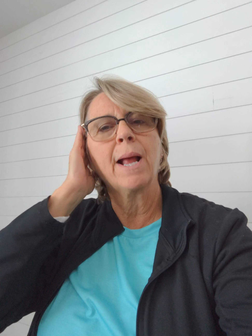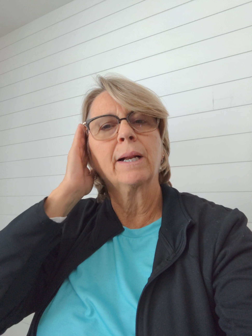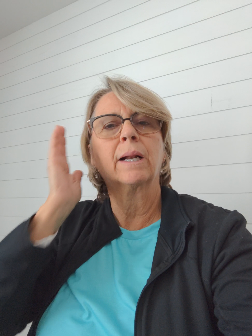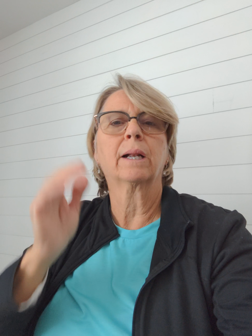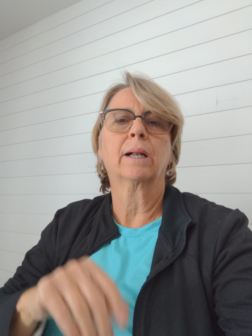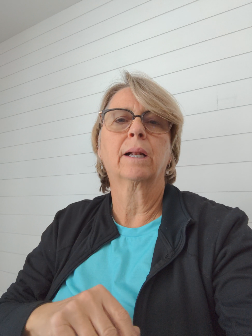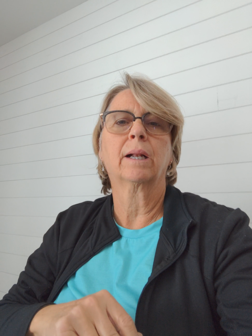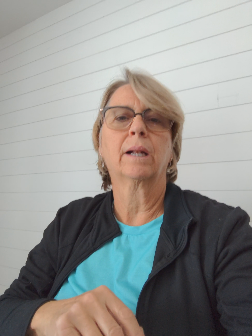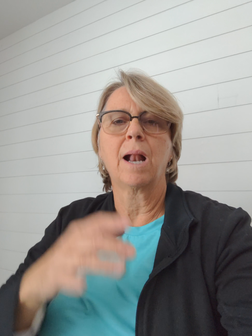bed